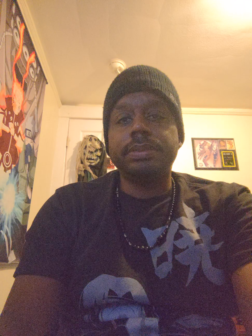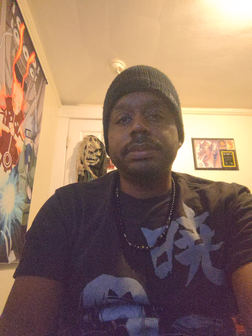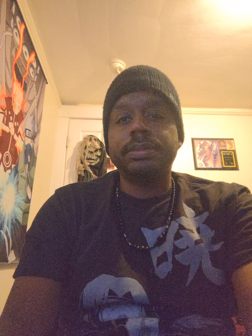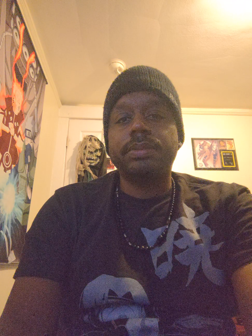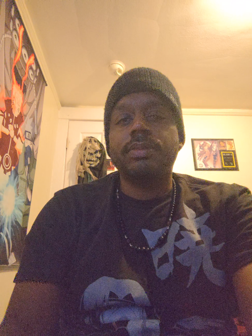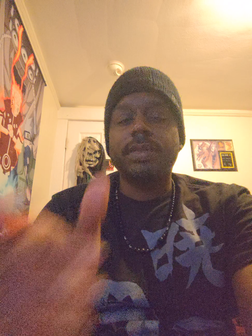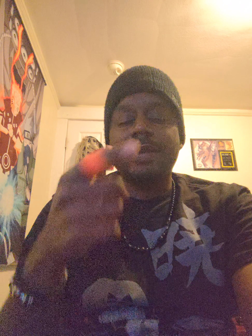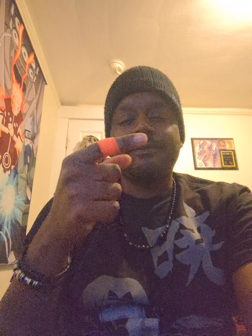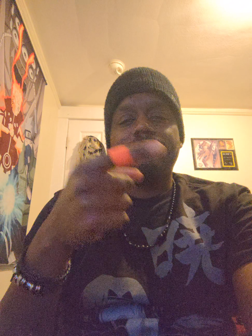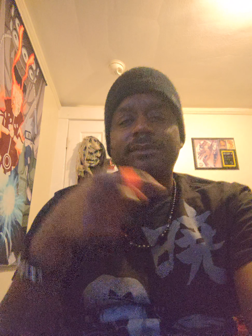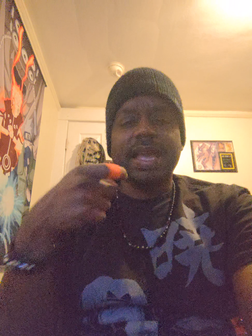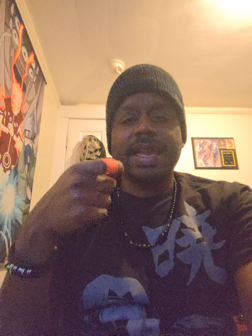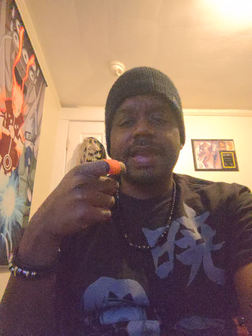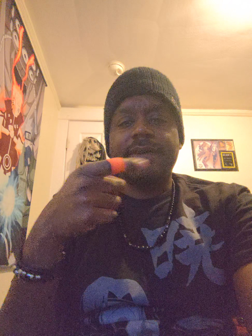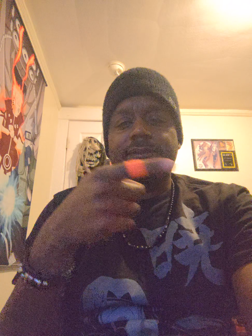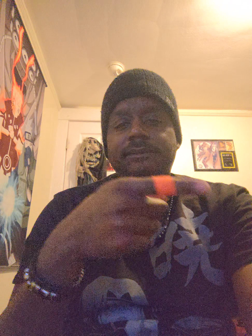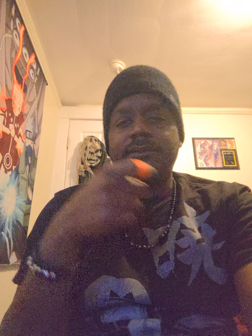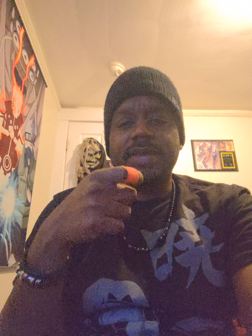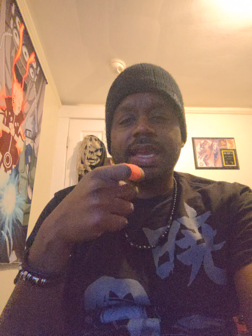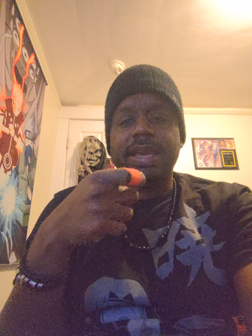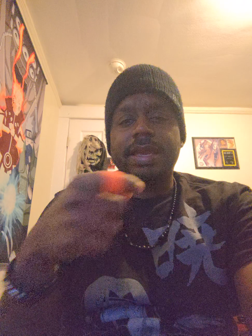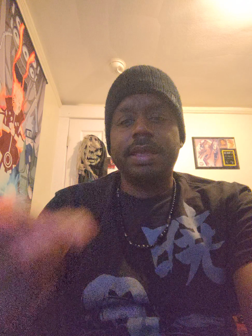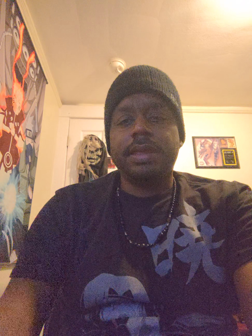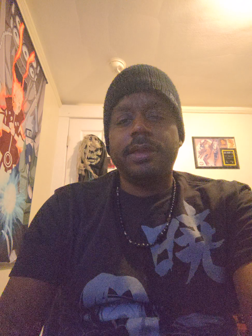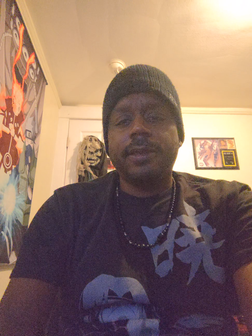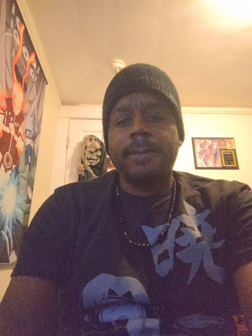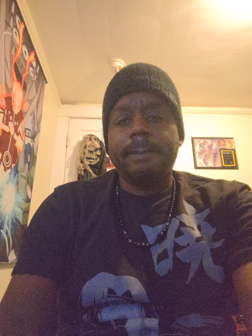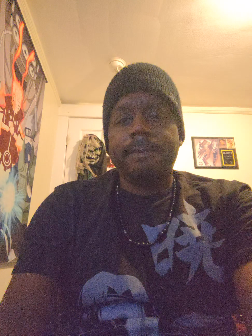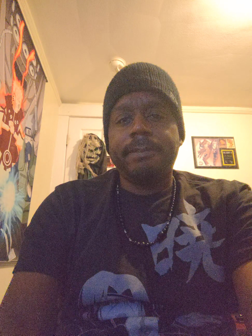fast